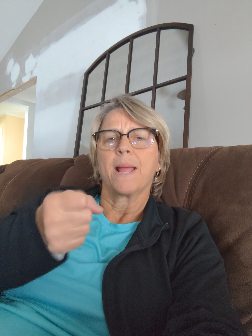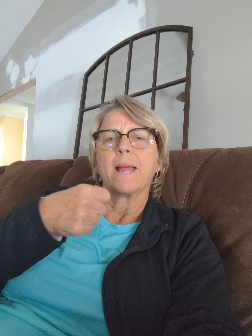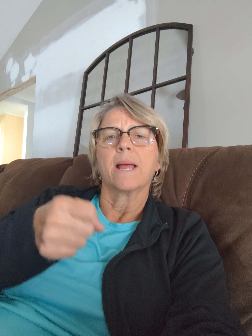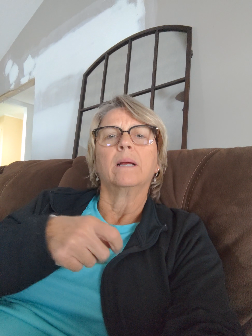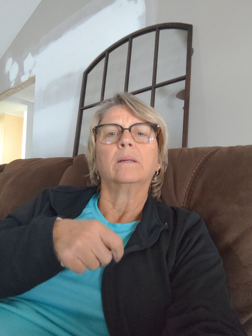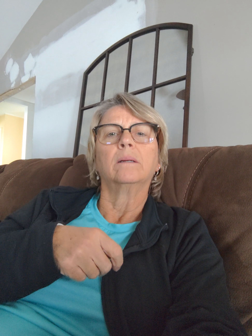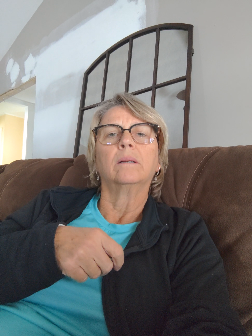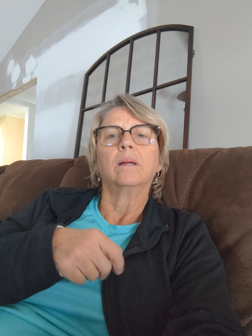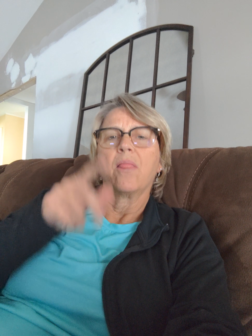make